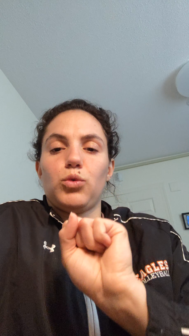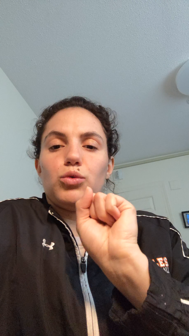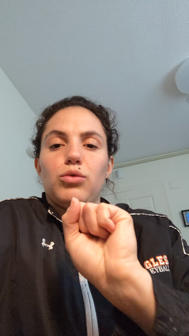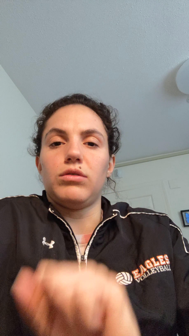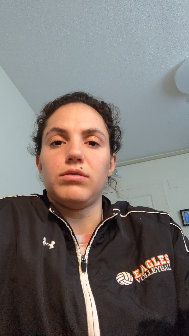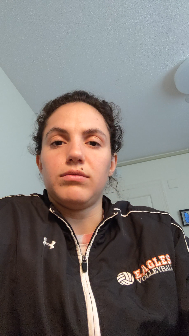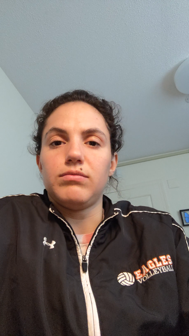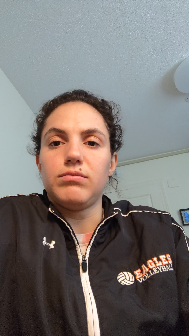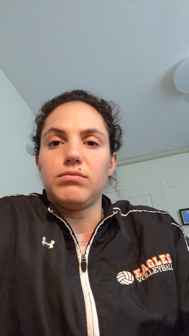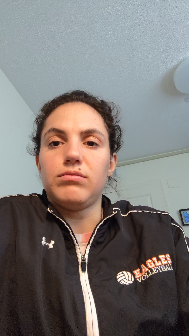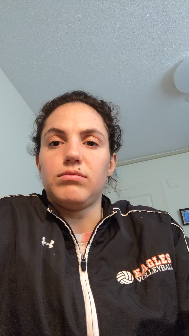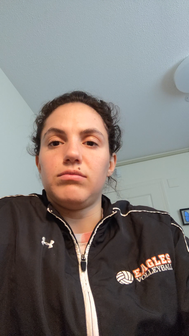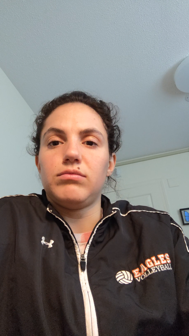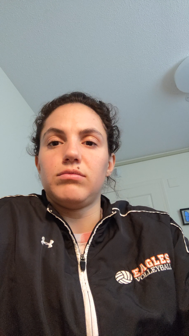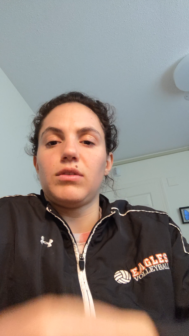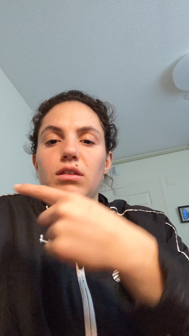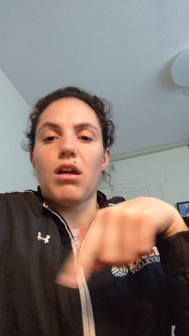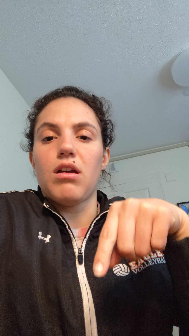cut